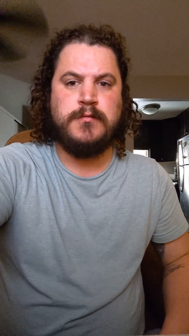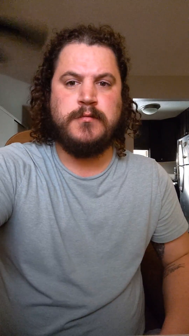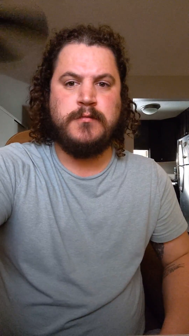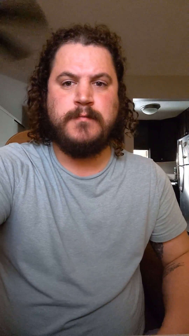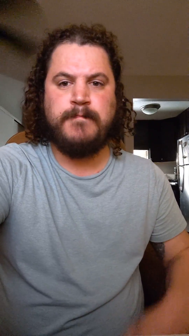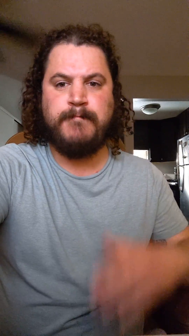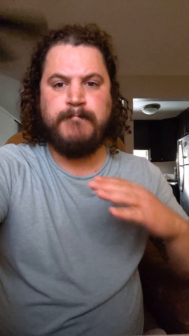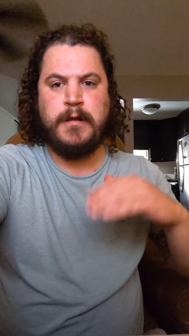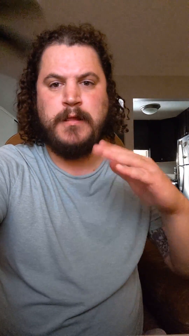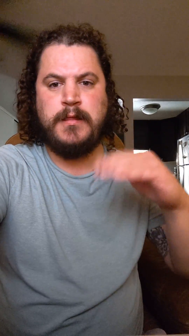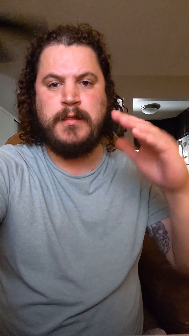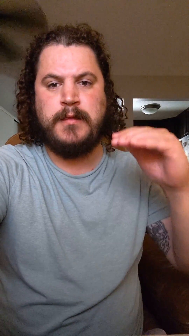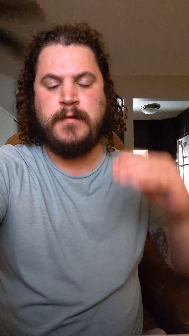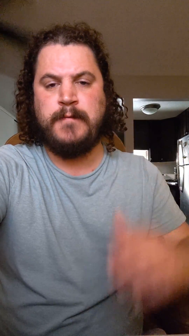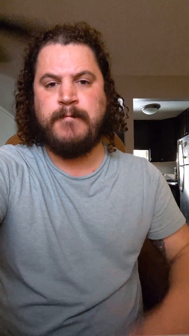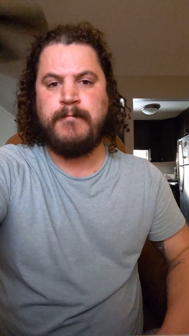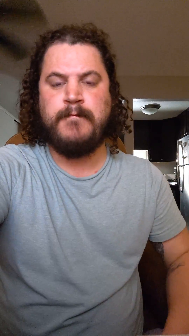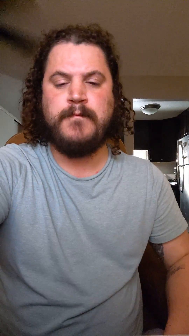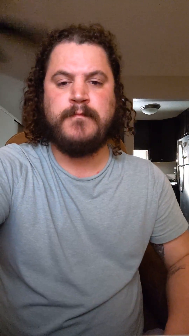build